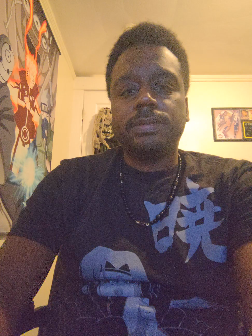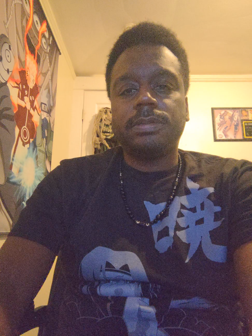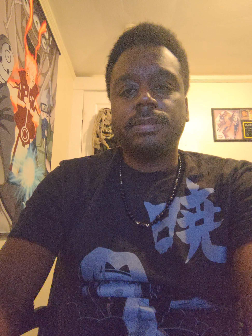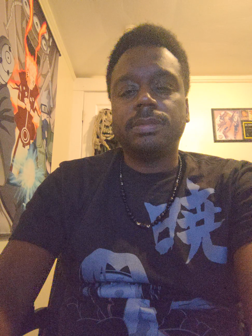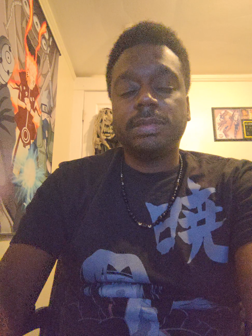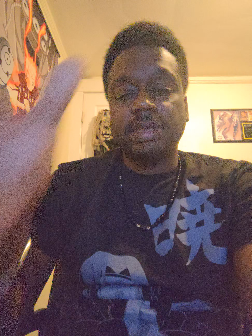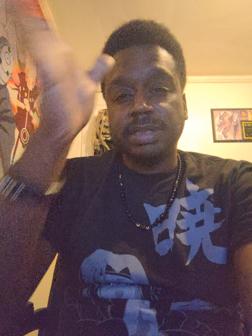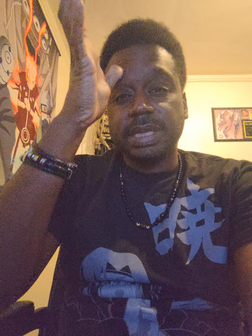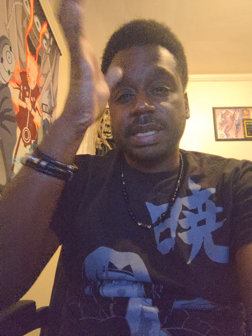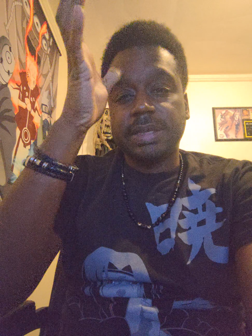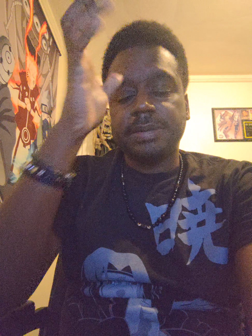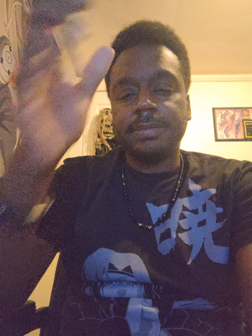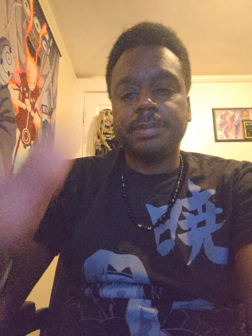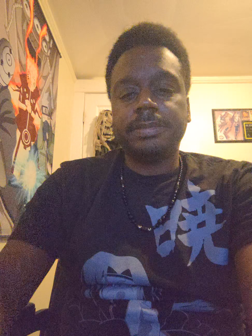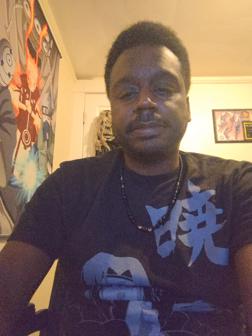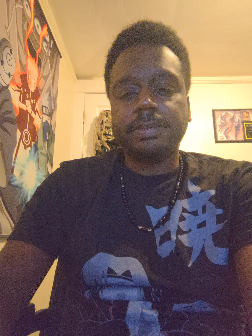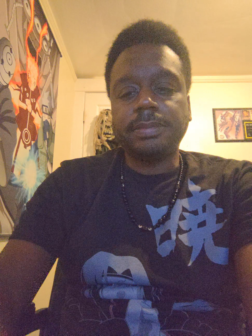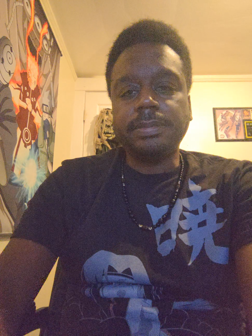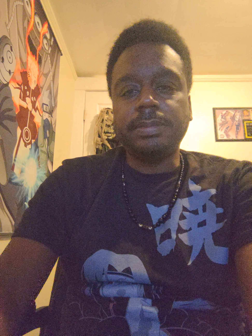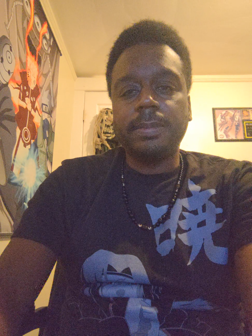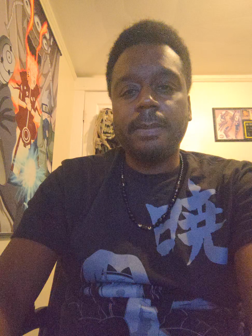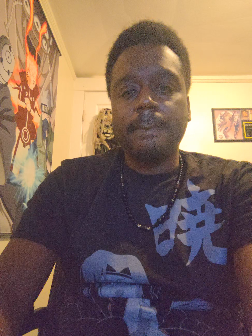dad